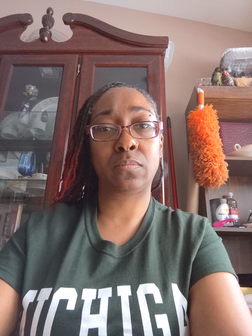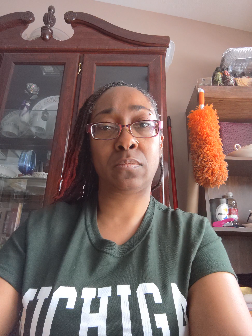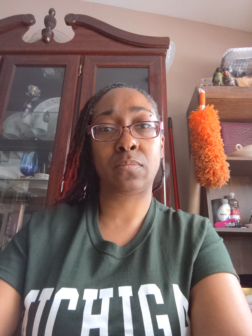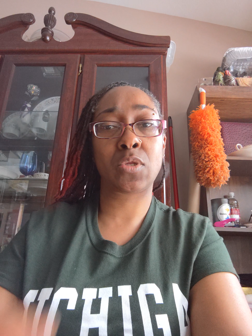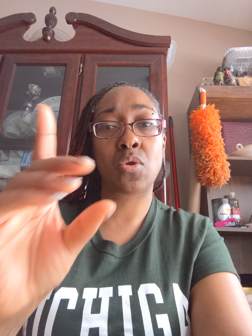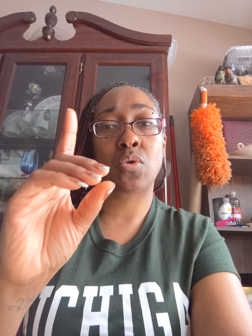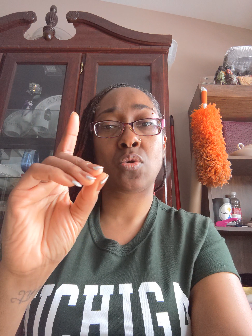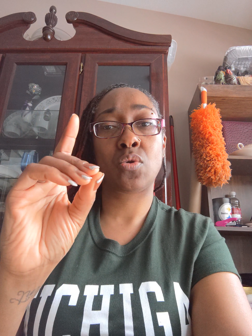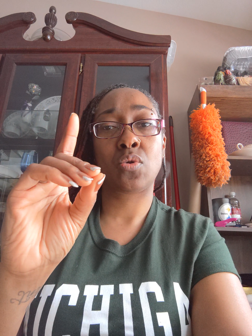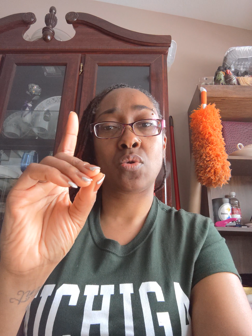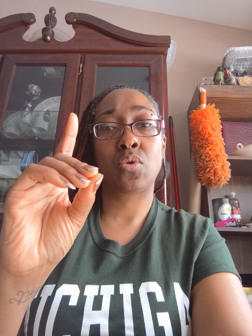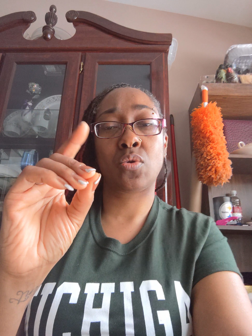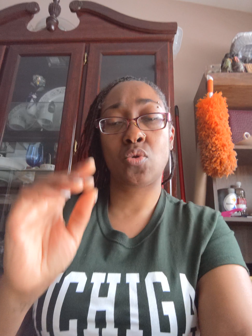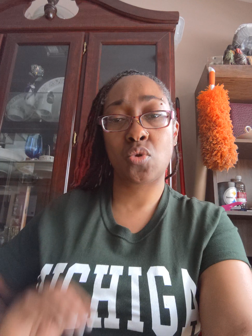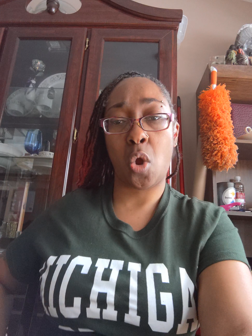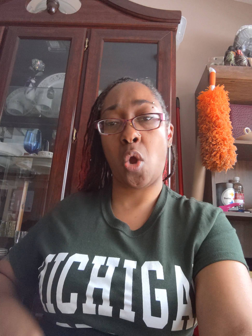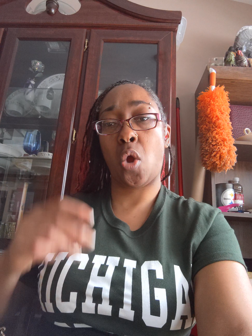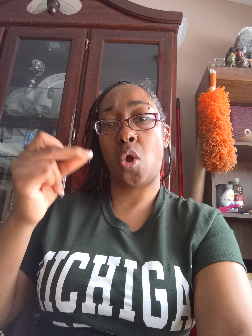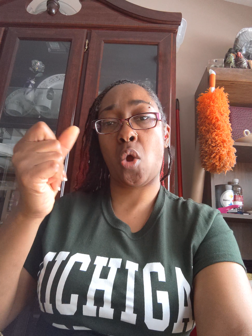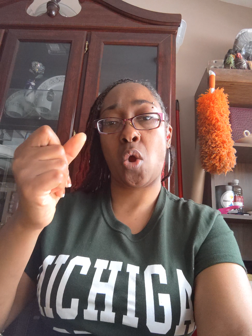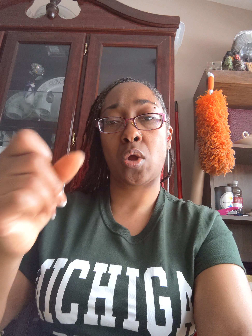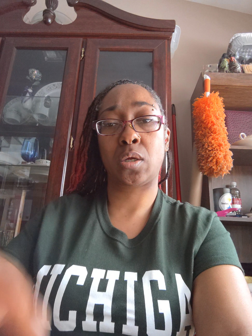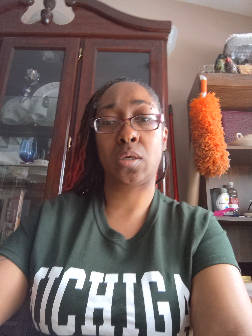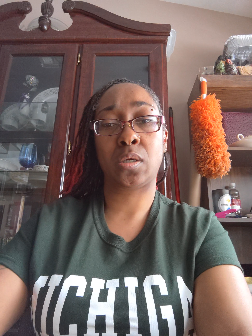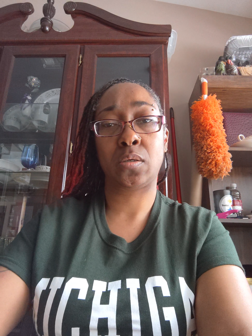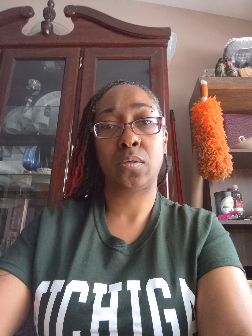dog